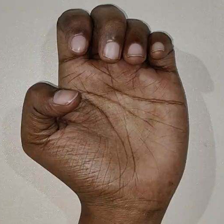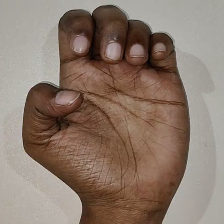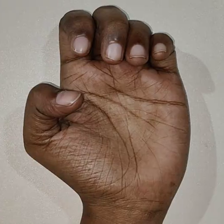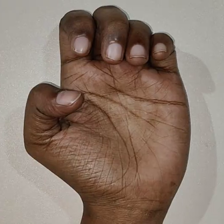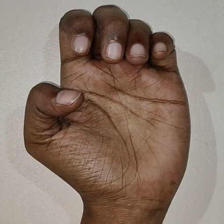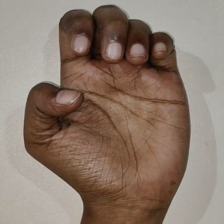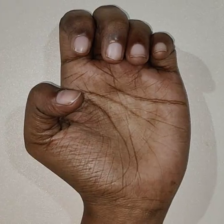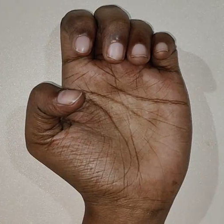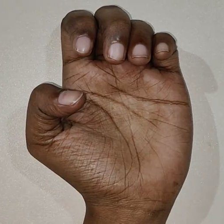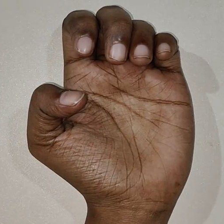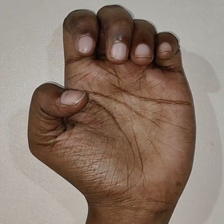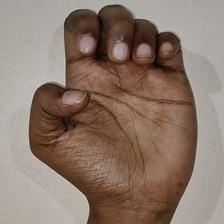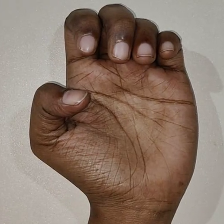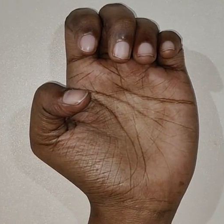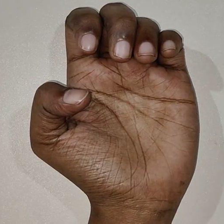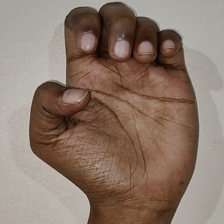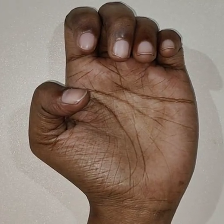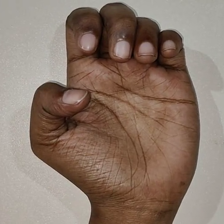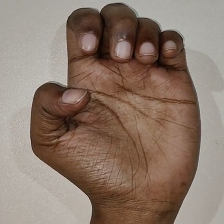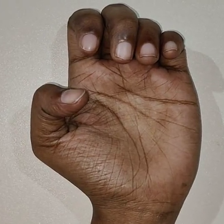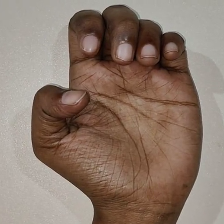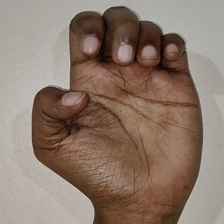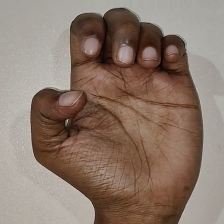ഇ